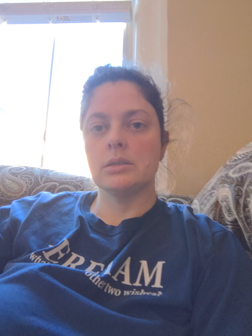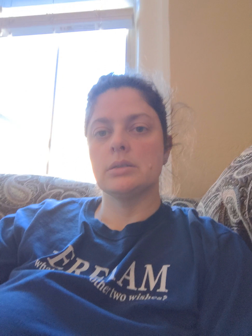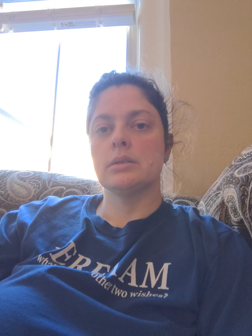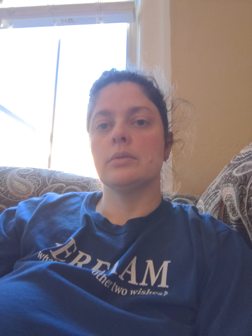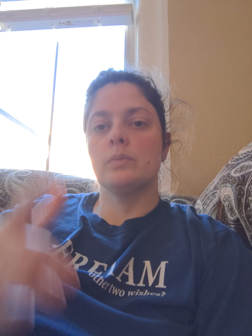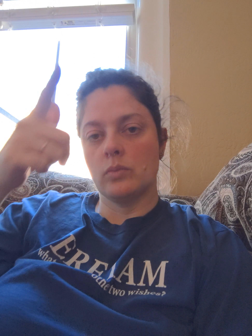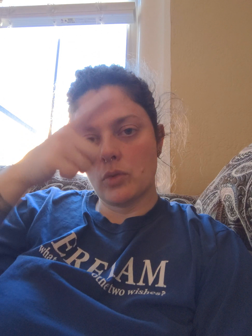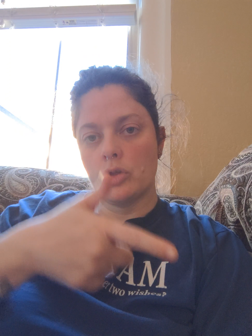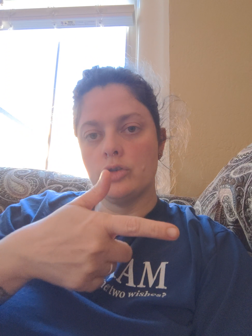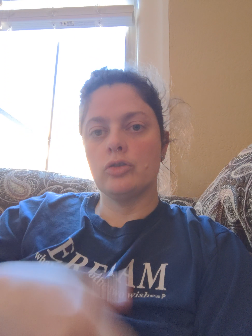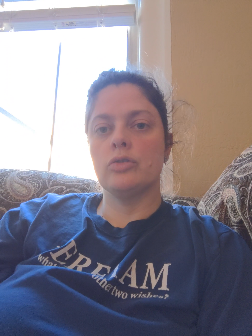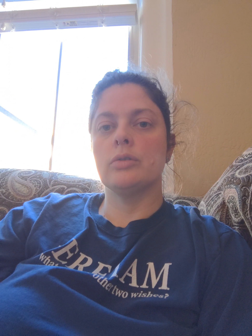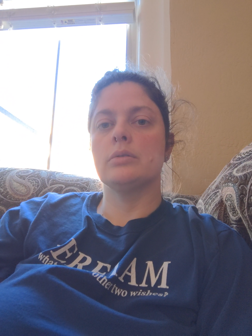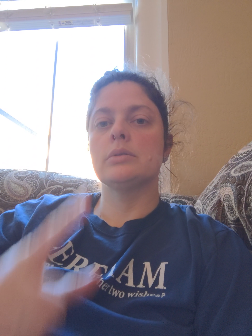brother